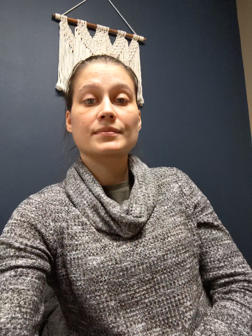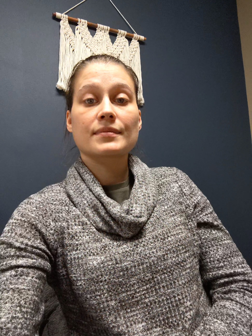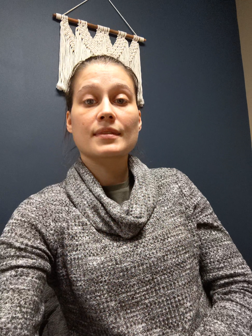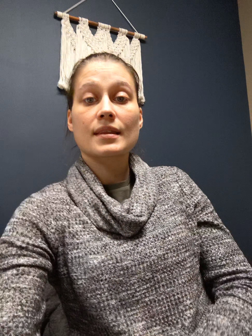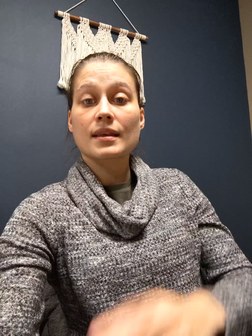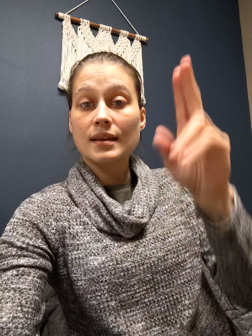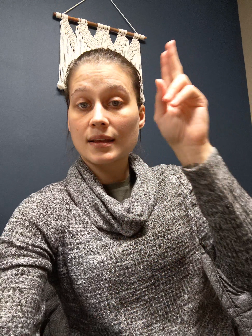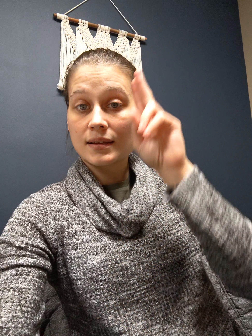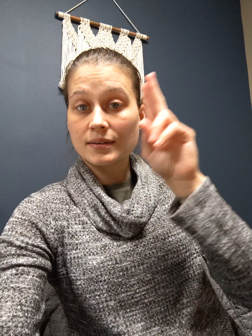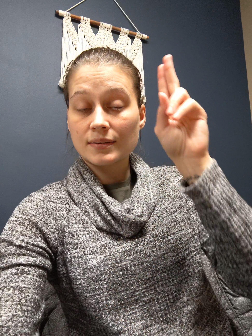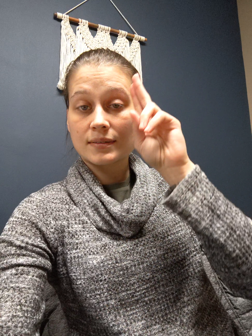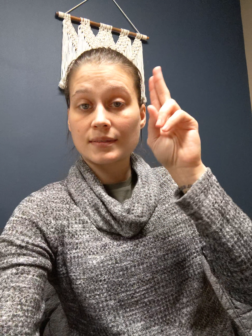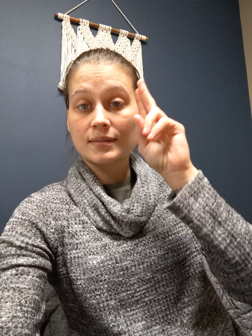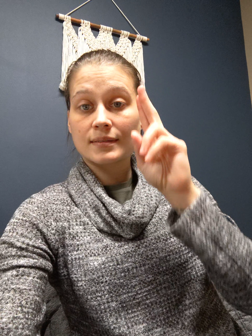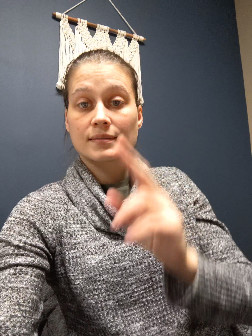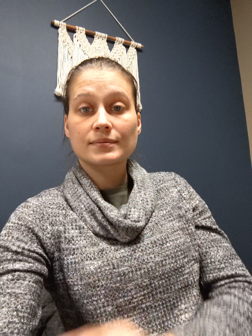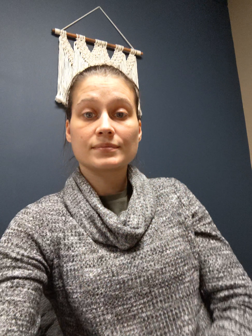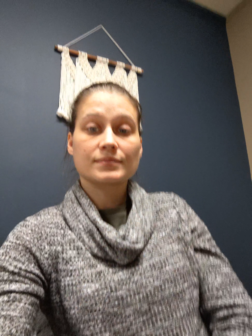uncle